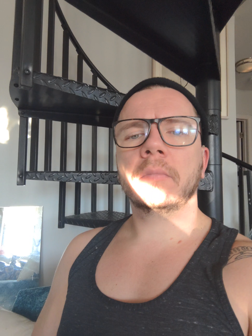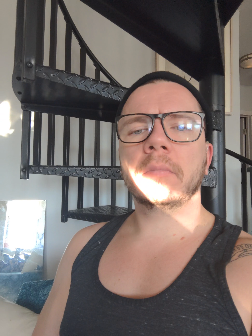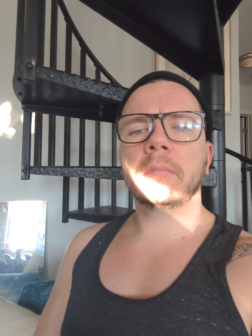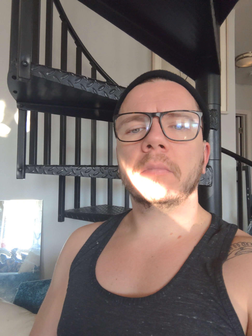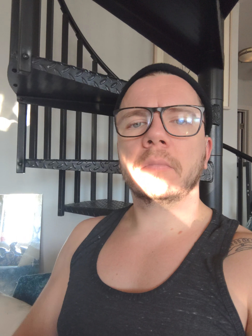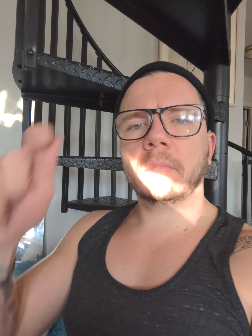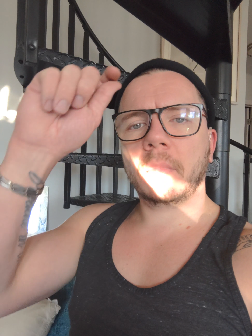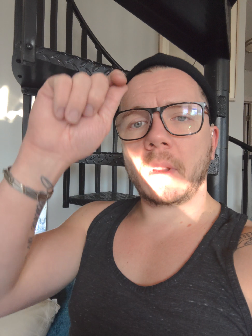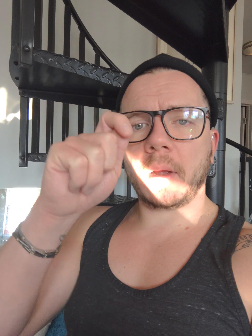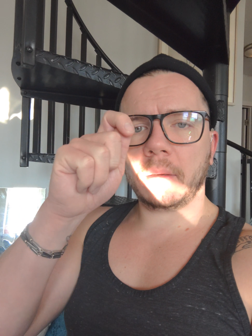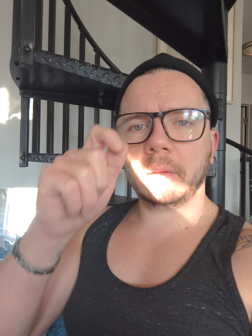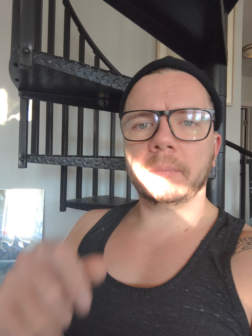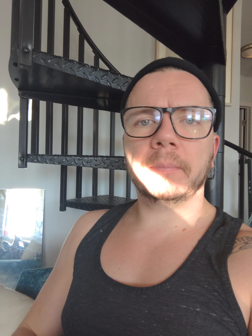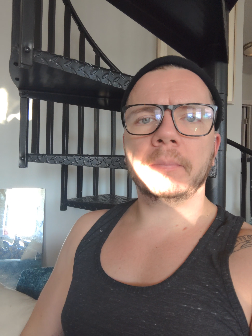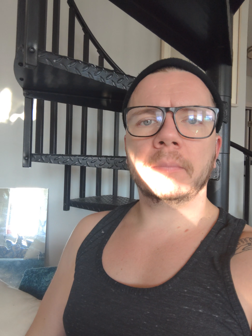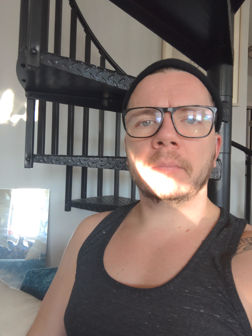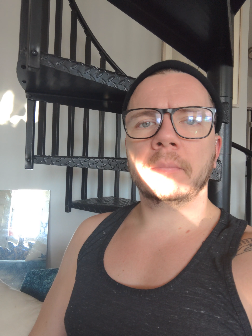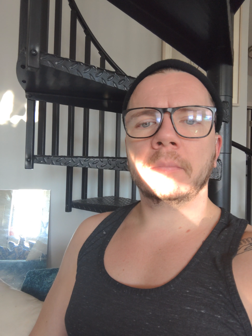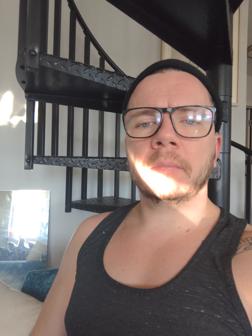hat